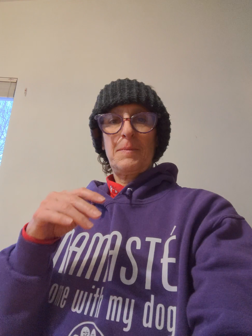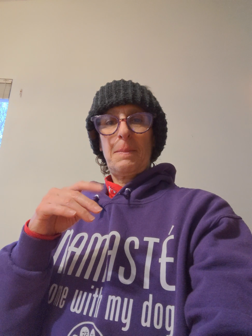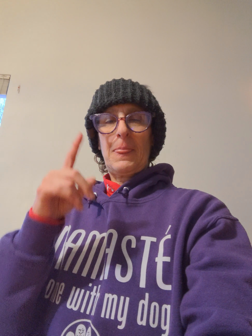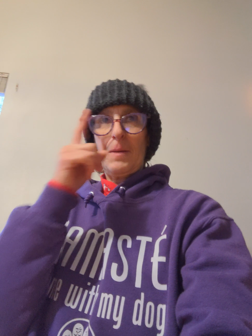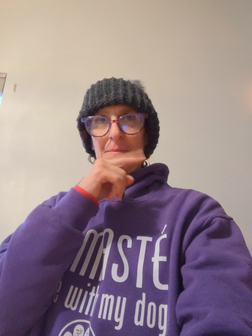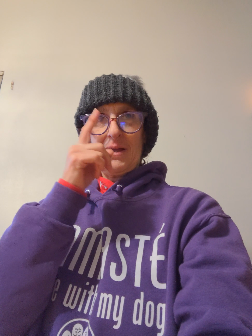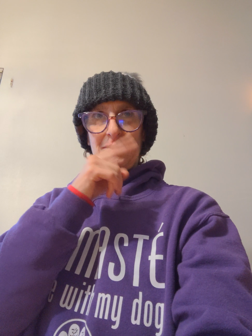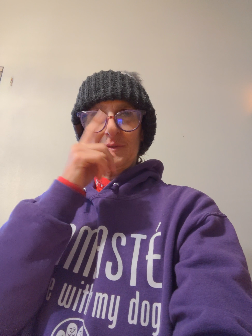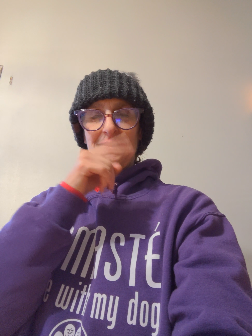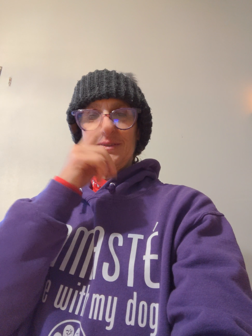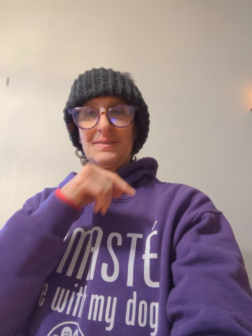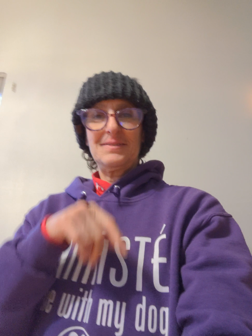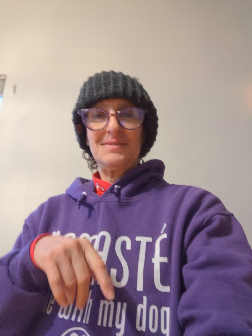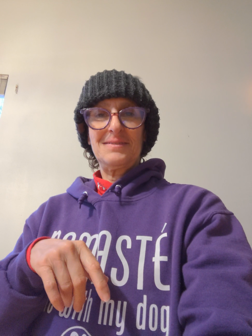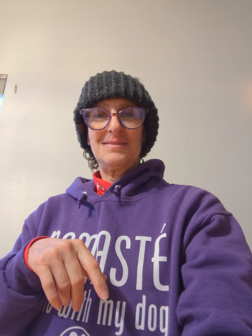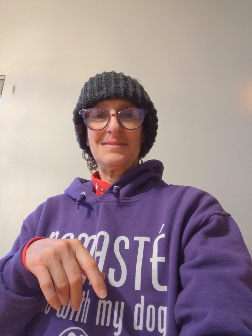mouse